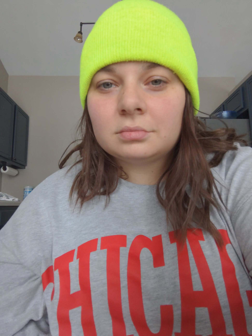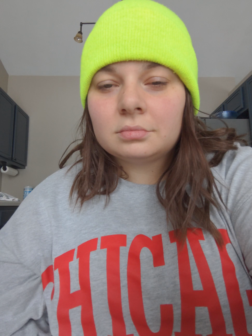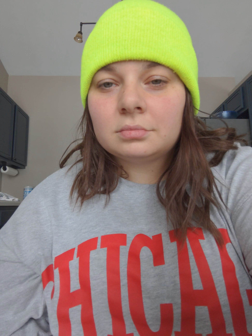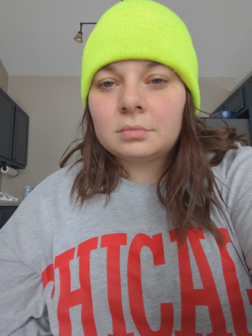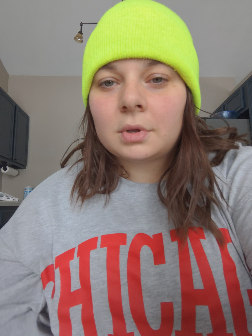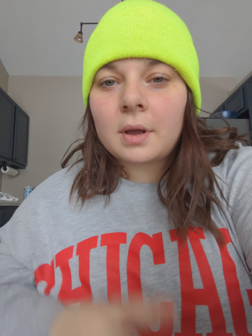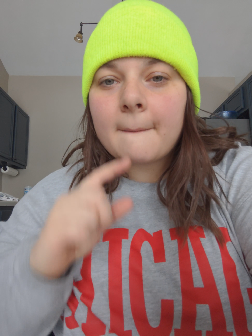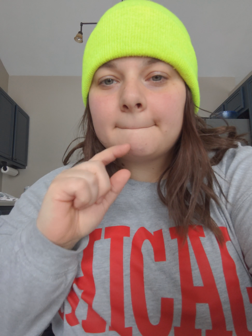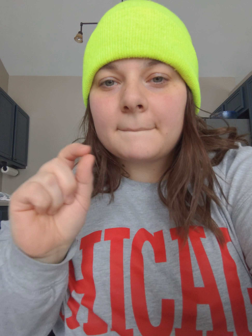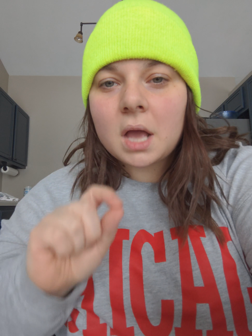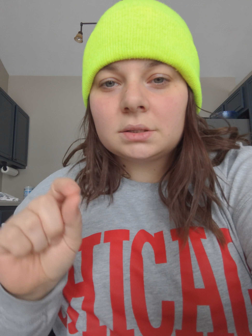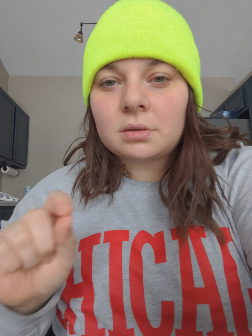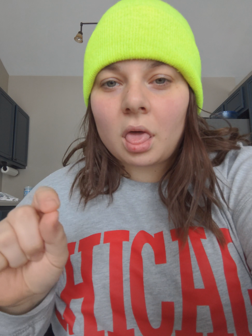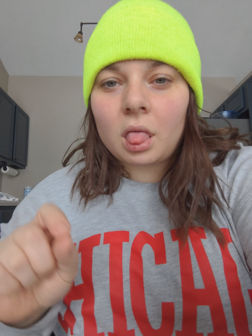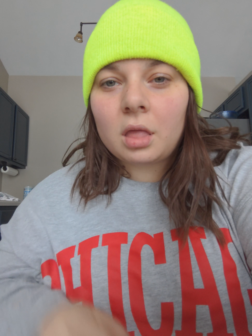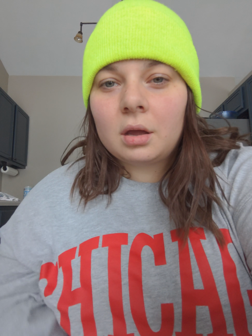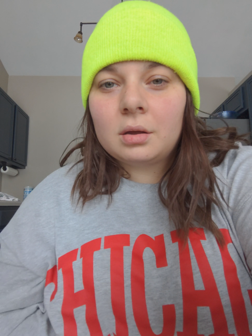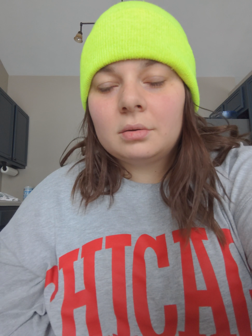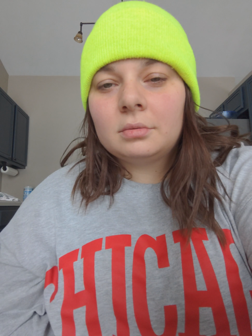pencil